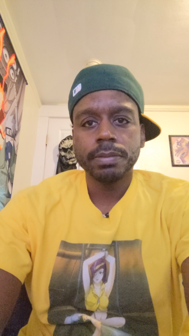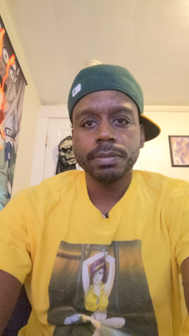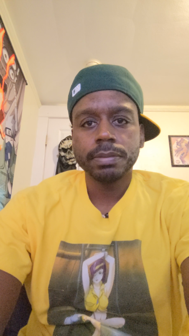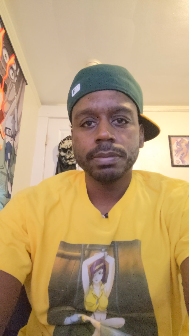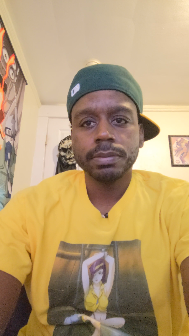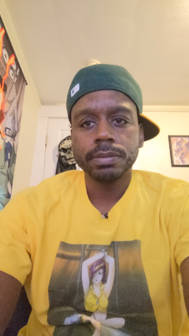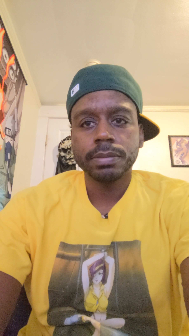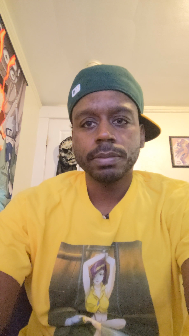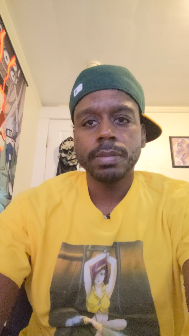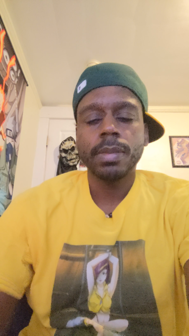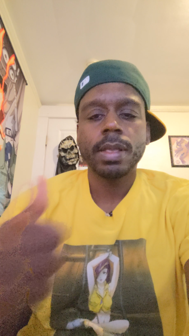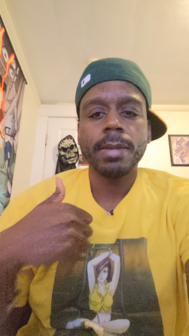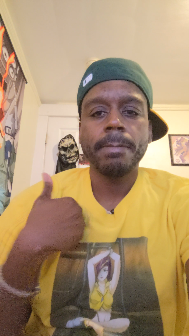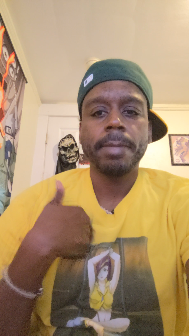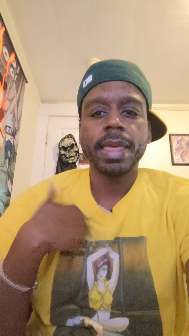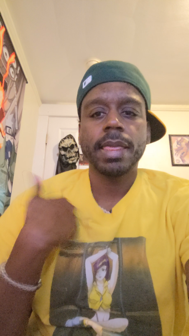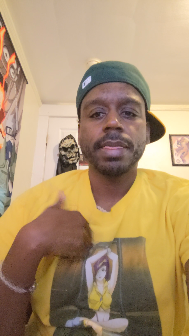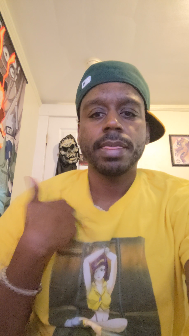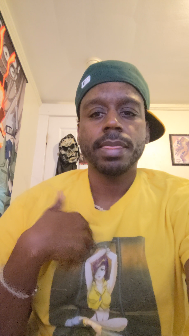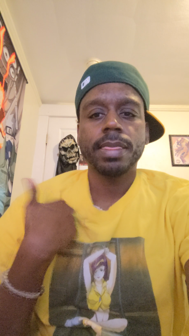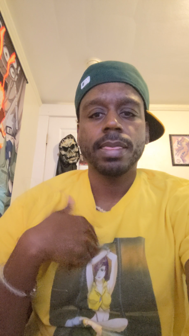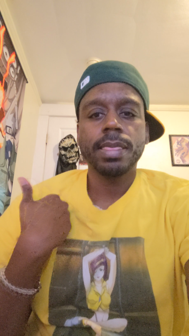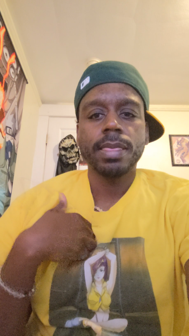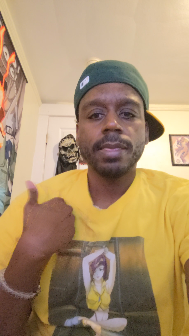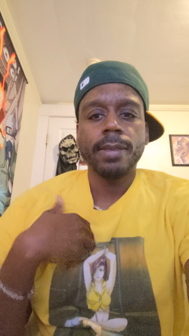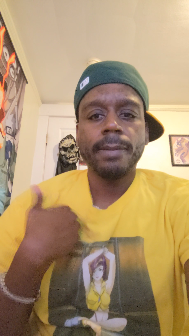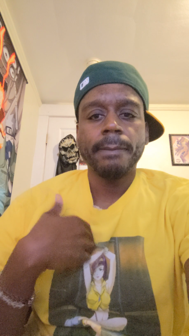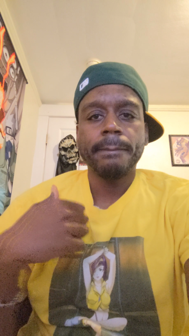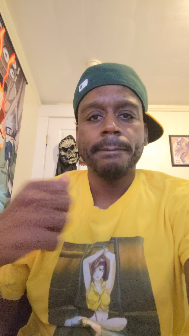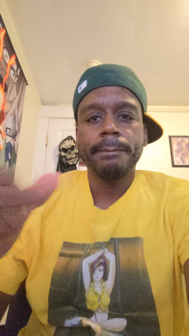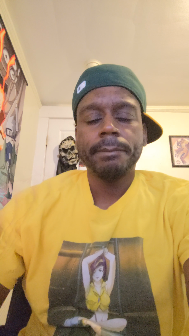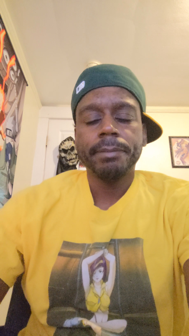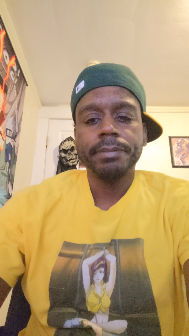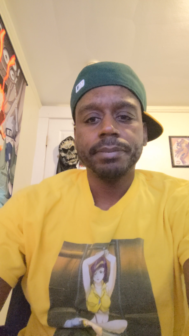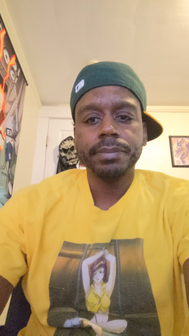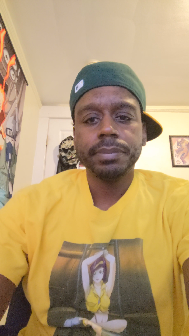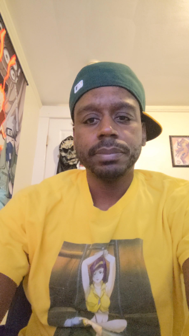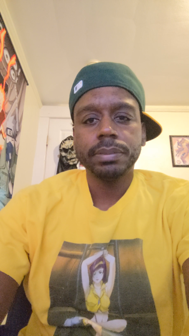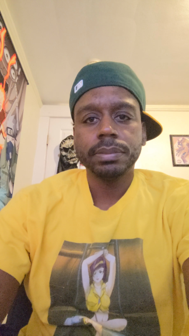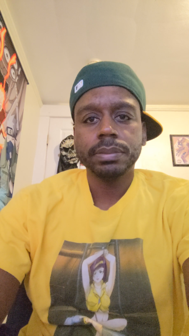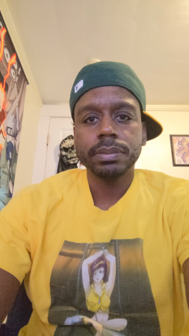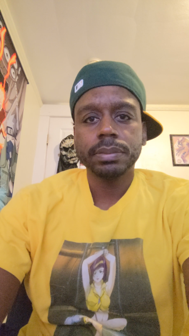bathtub